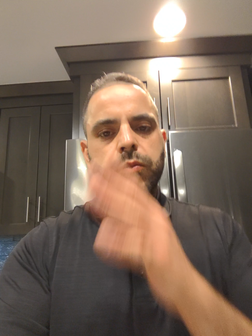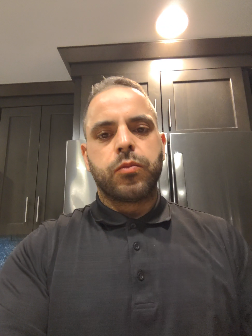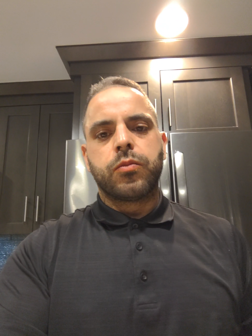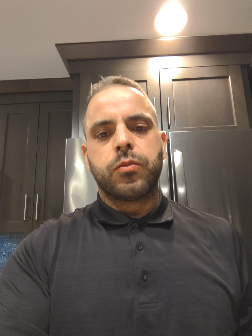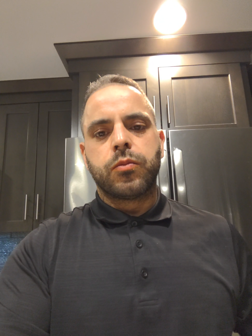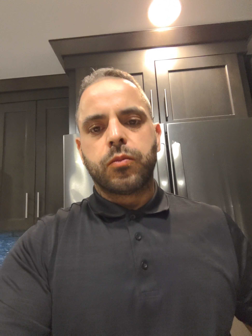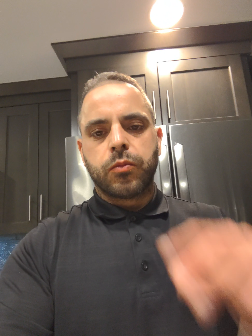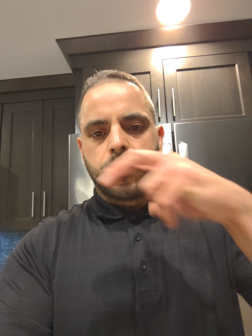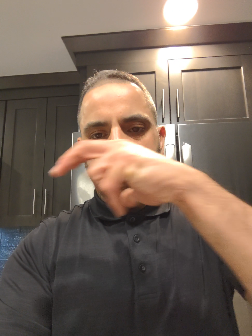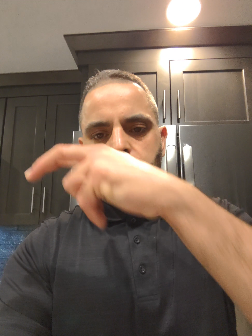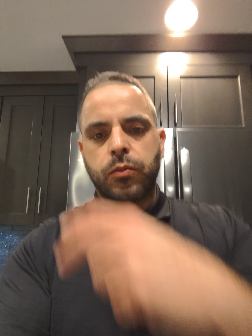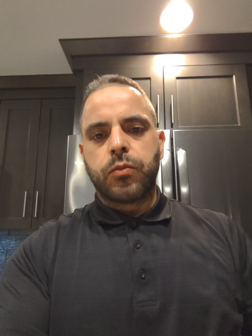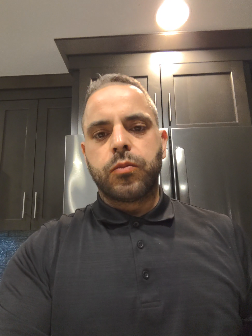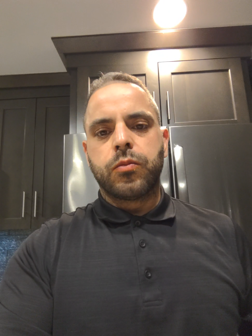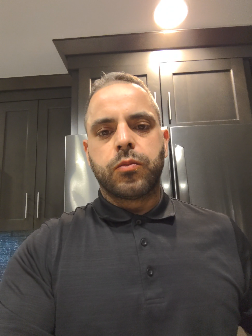helicopter